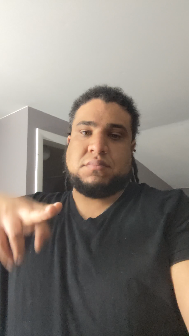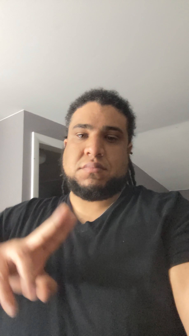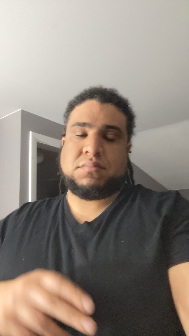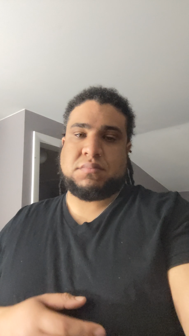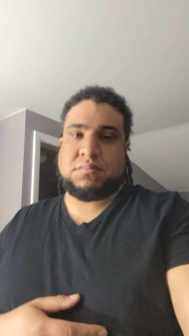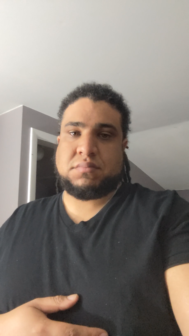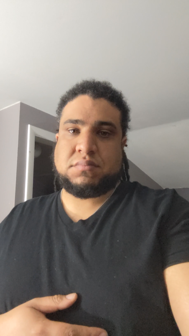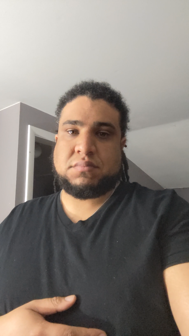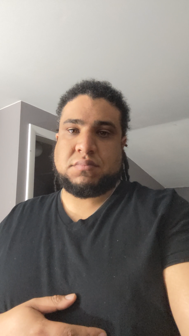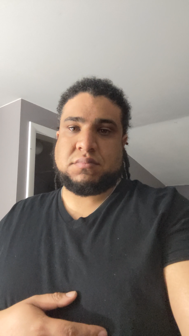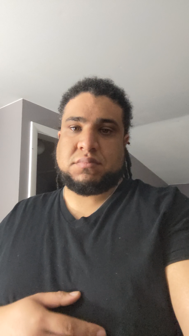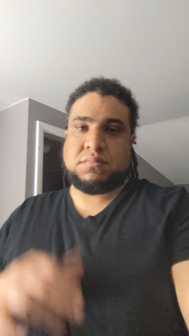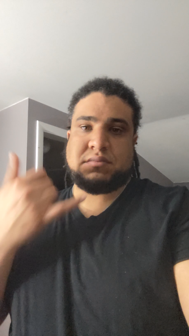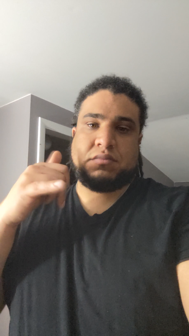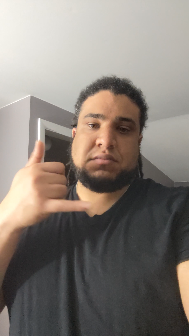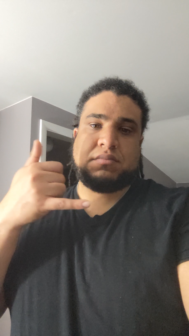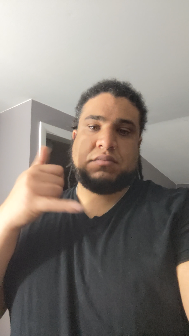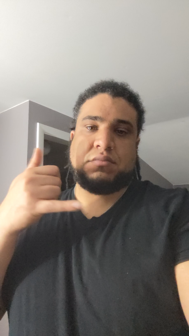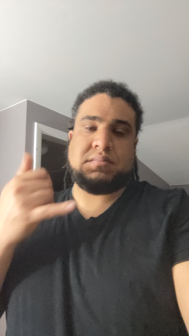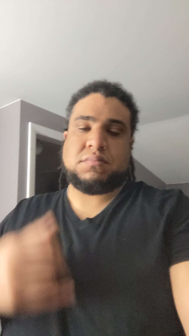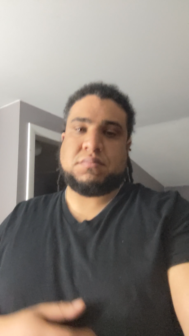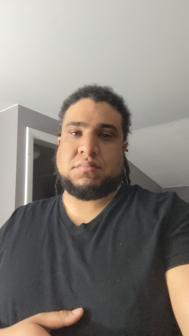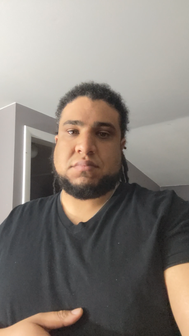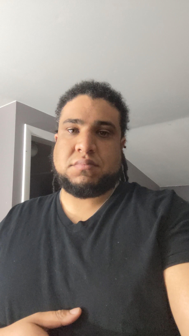play